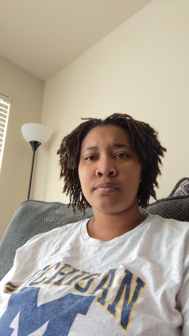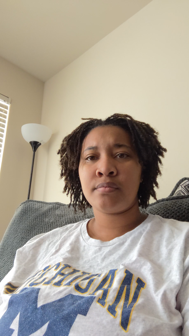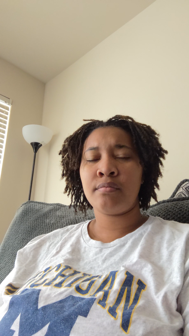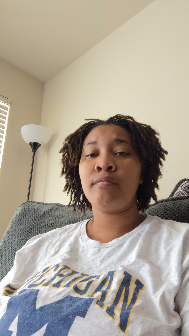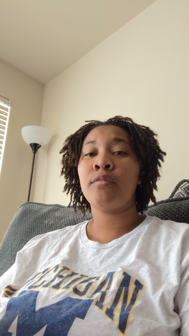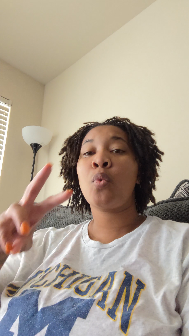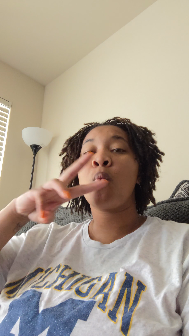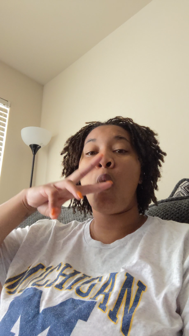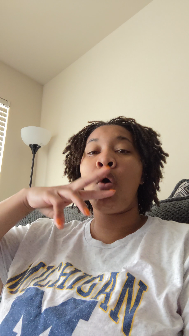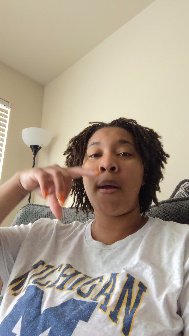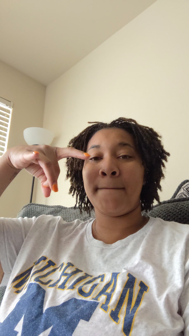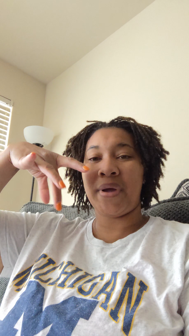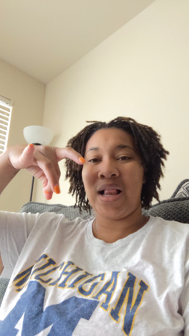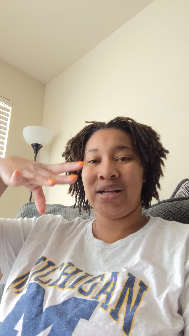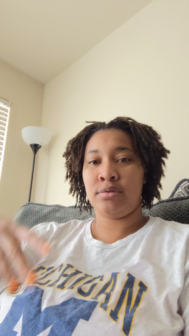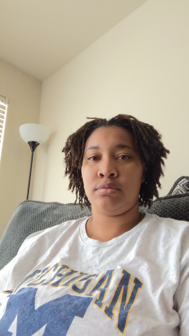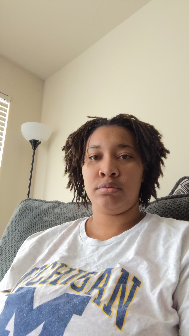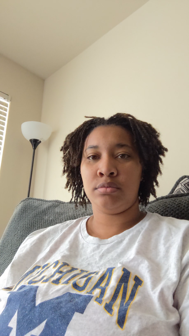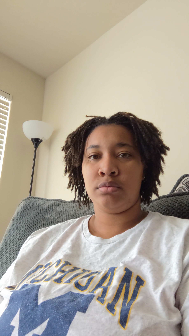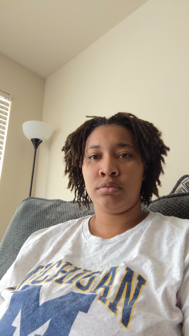melon